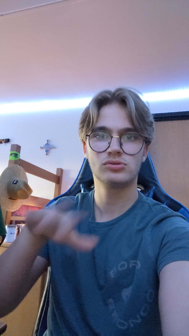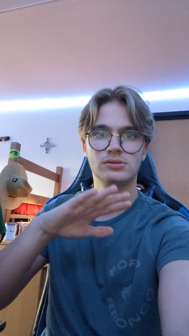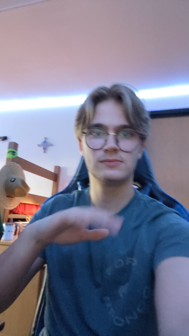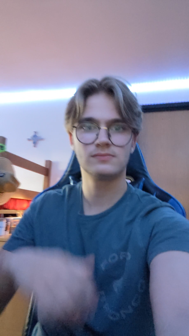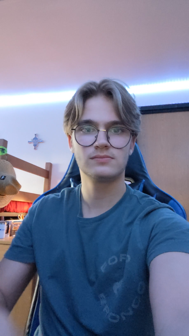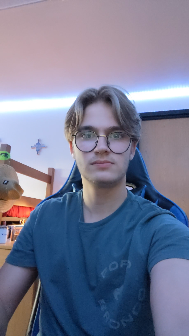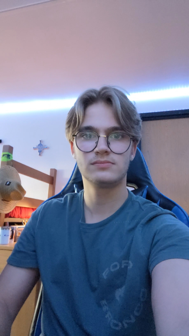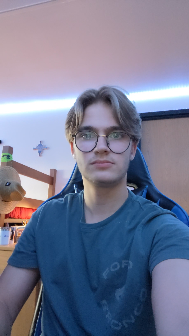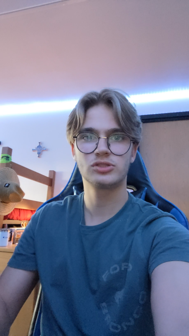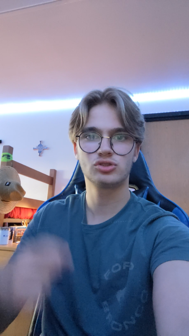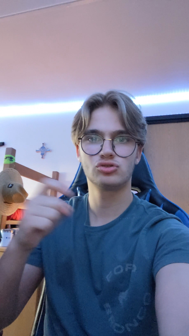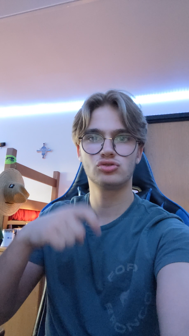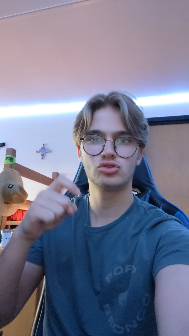should